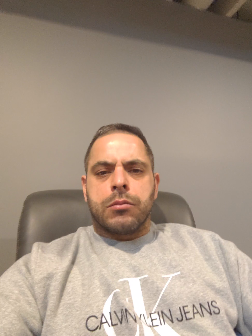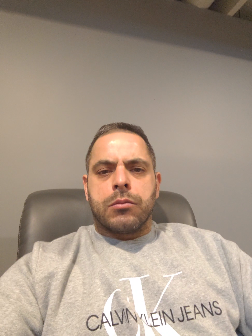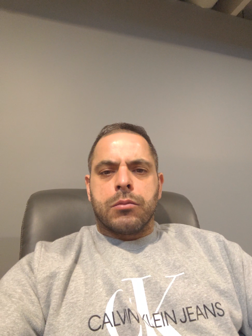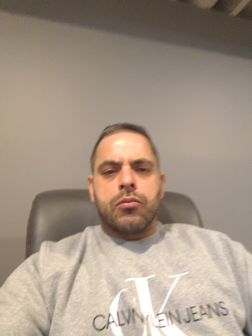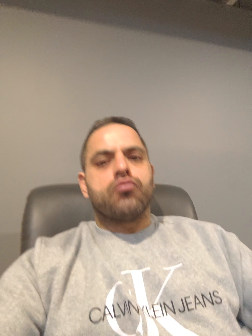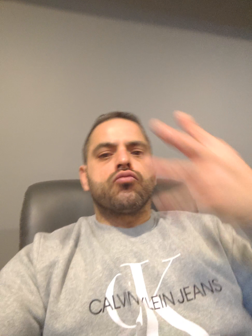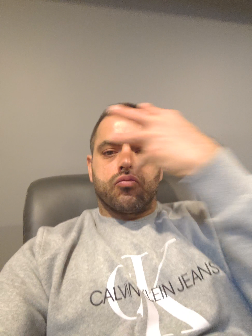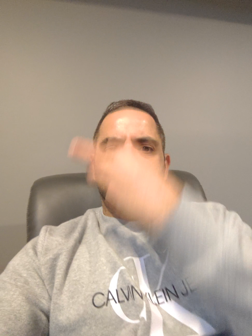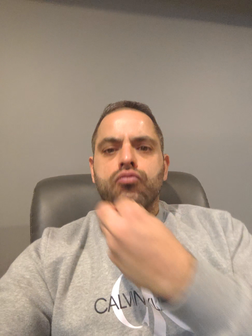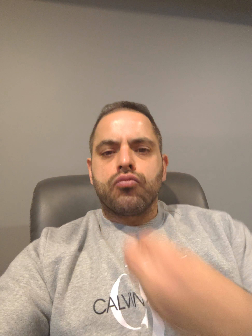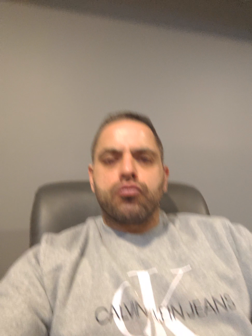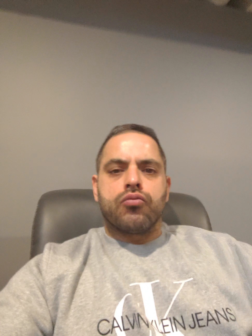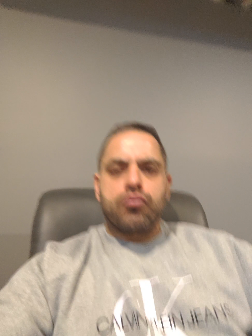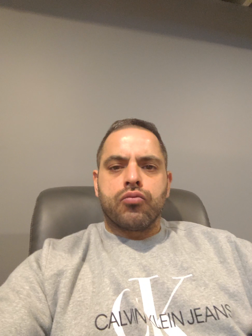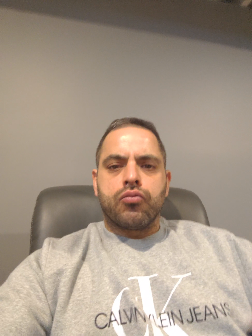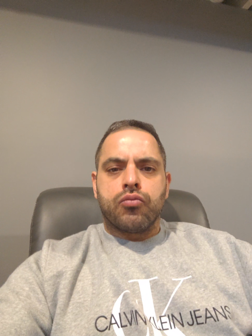pretty